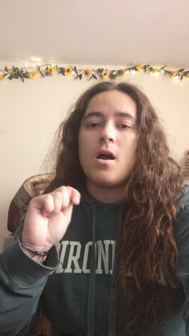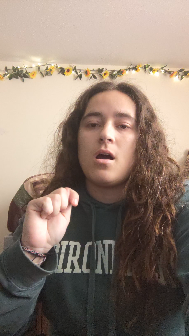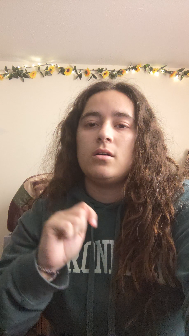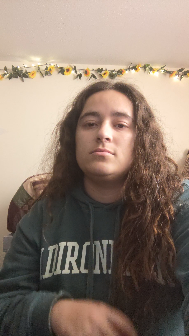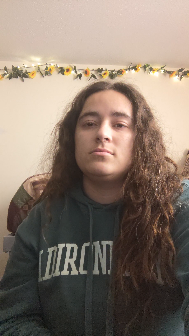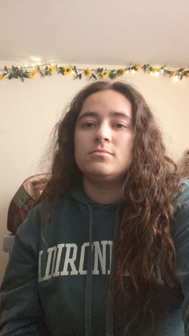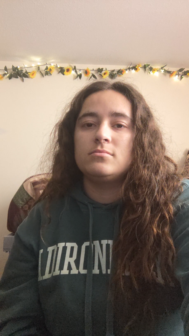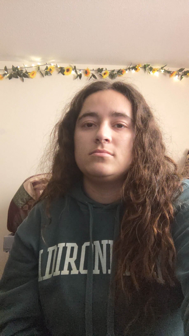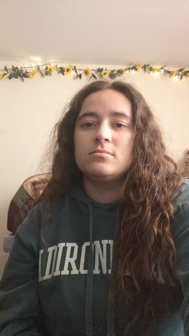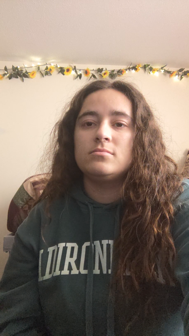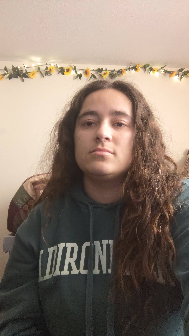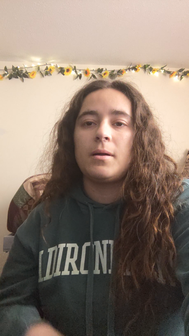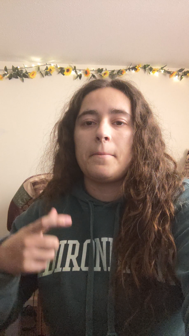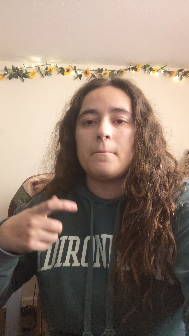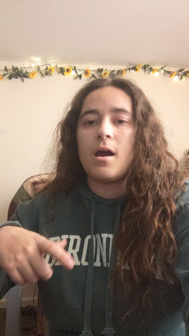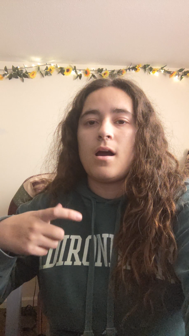plate